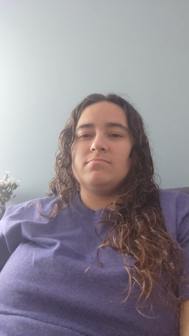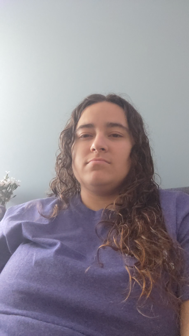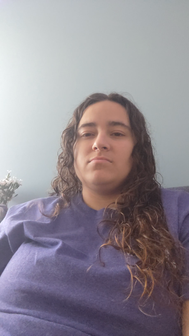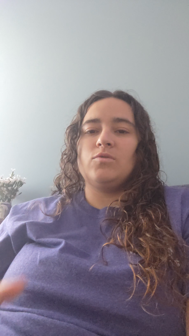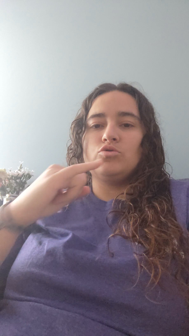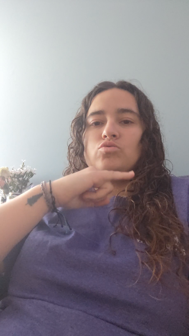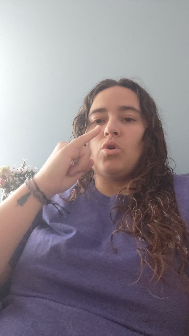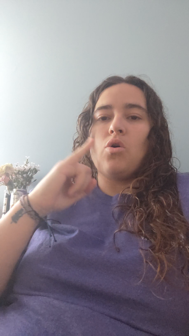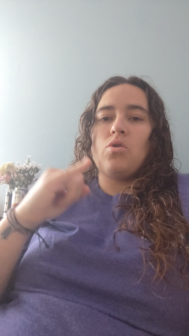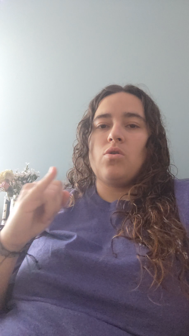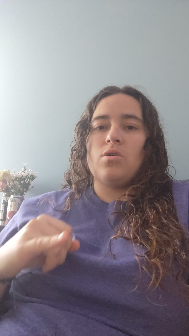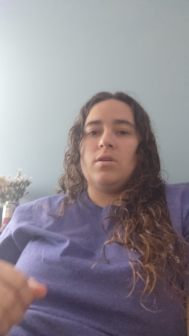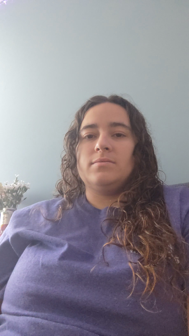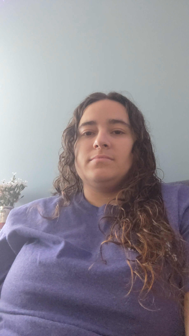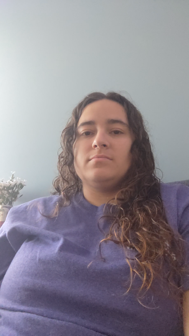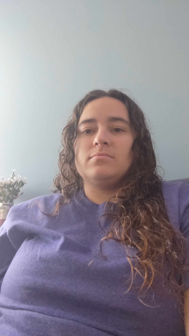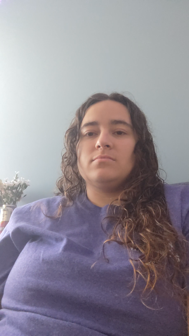draw